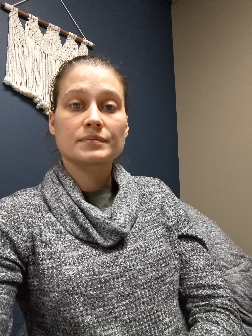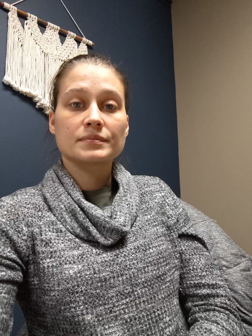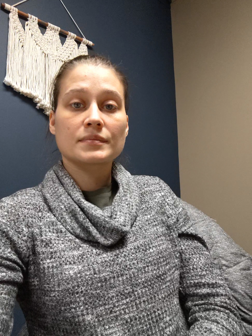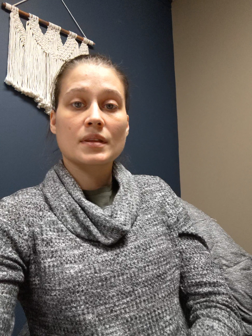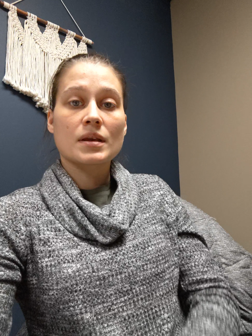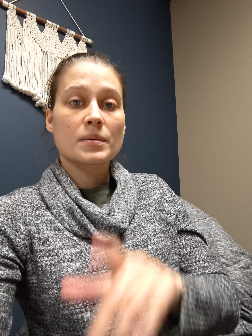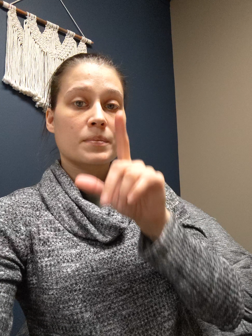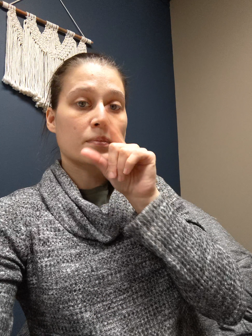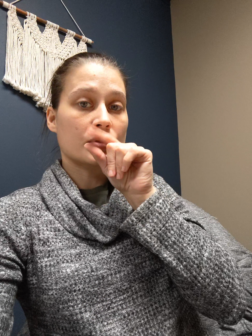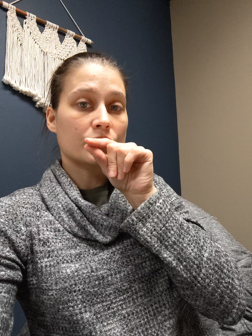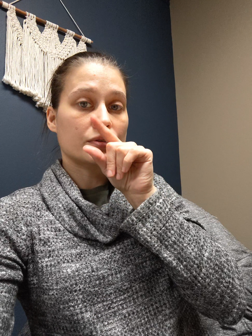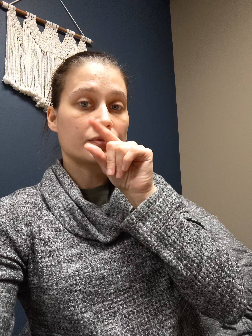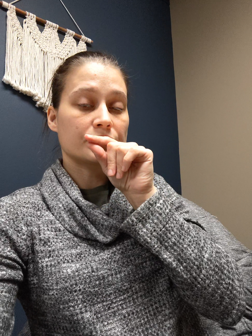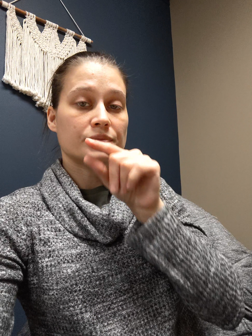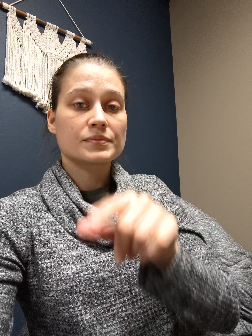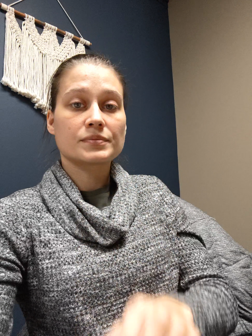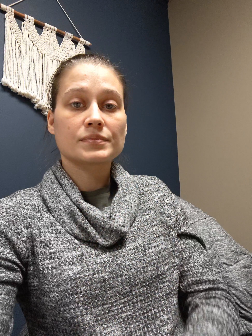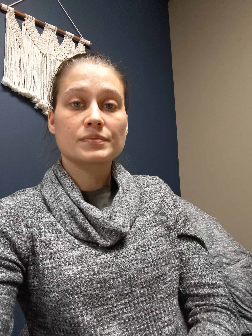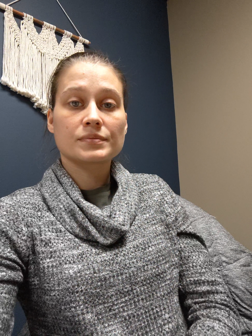bird